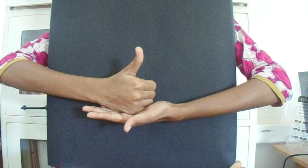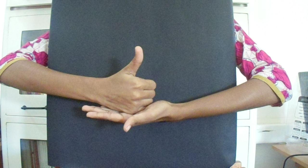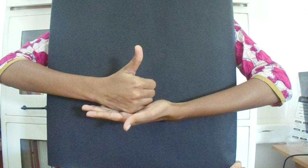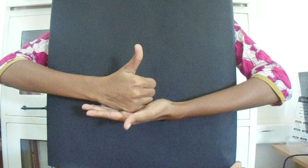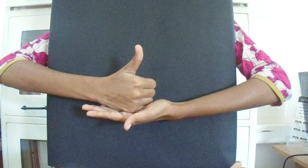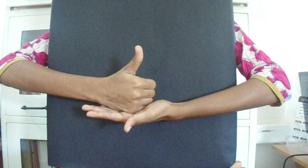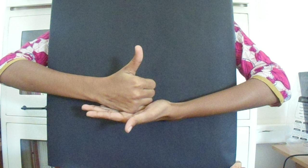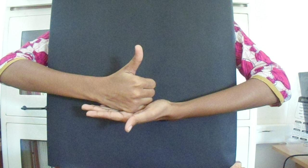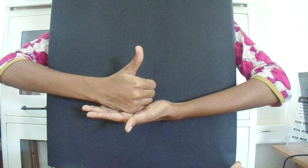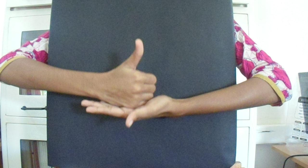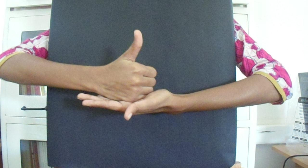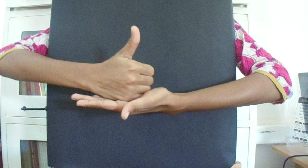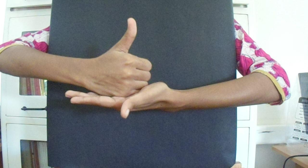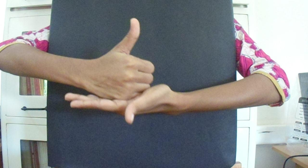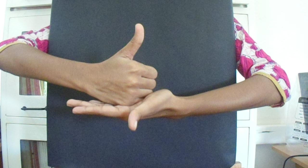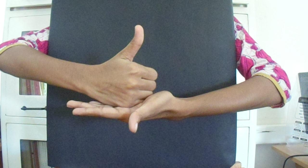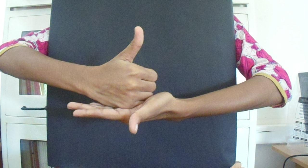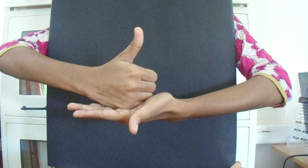help